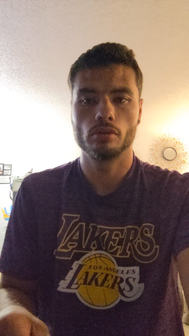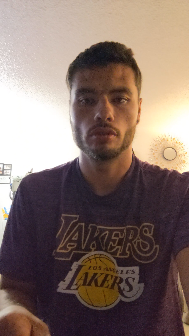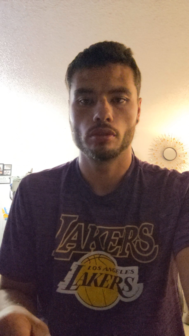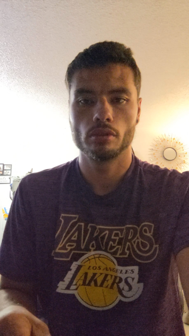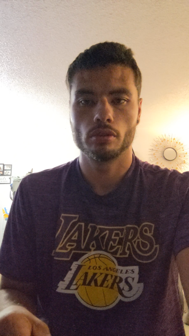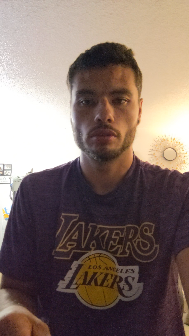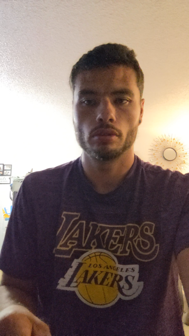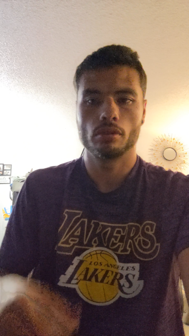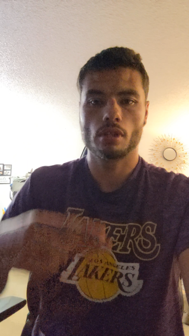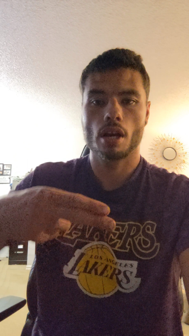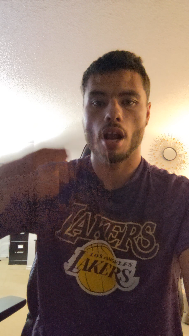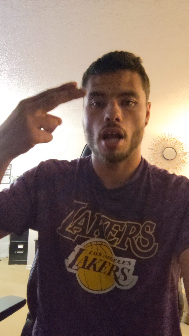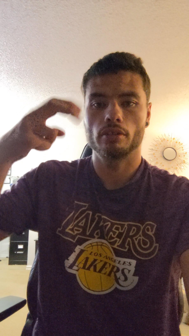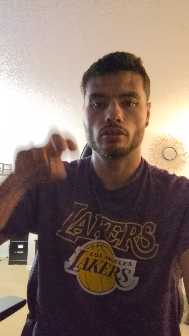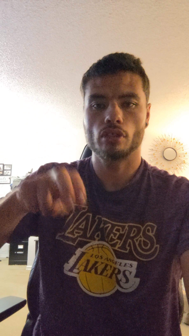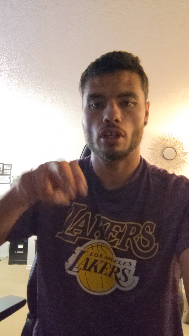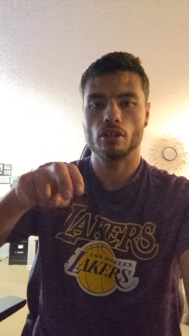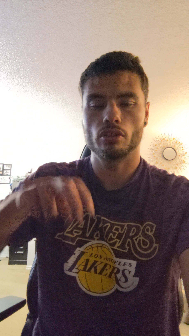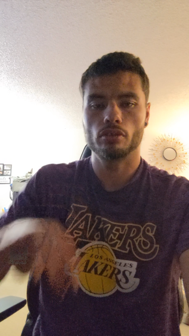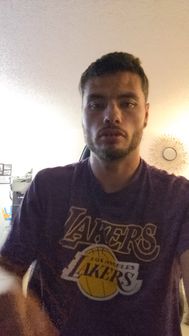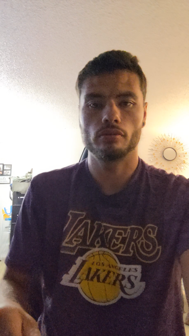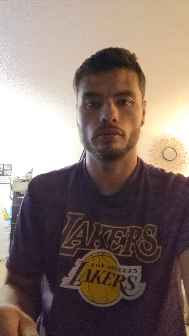high chair